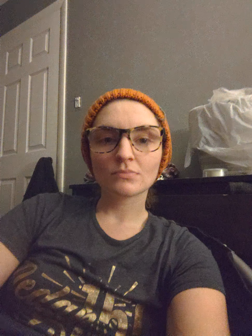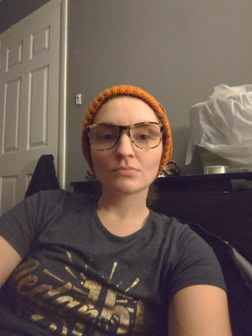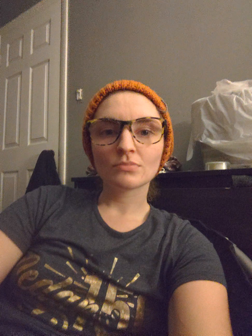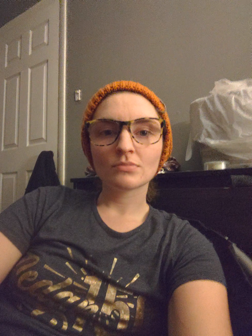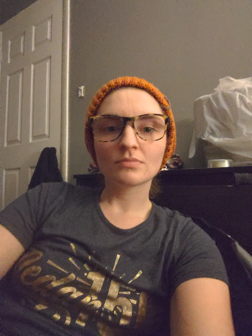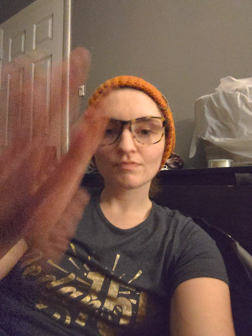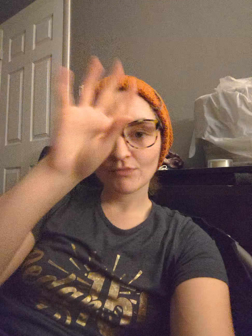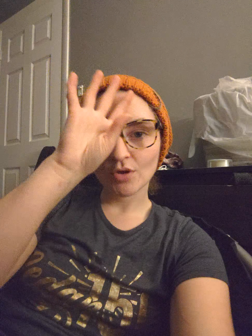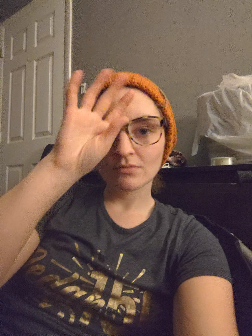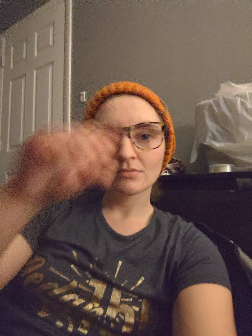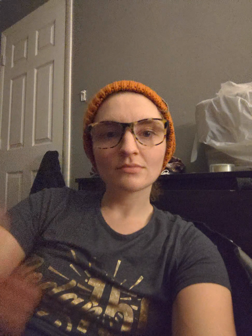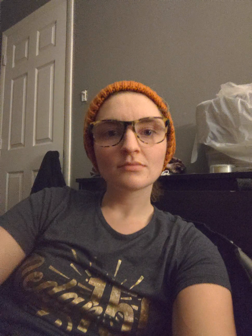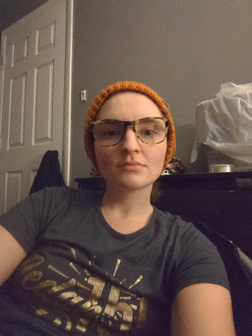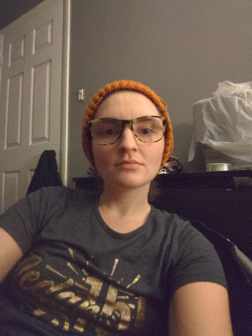fireman